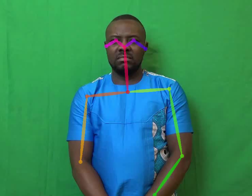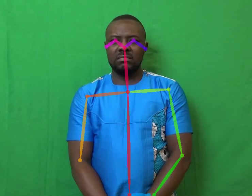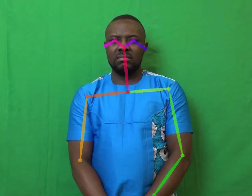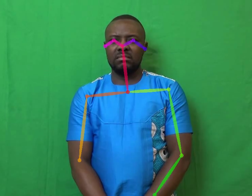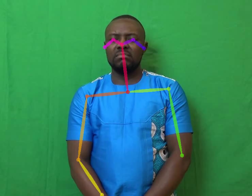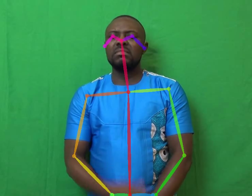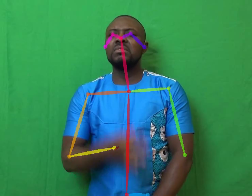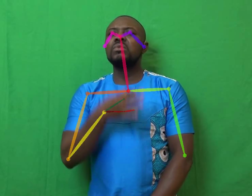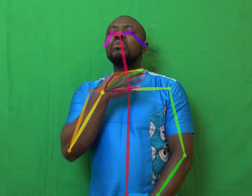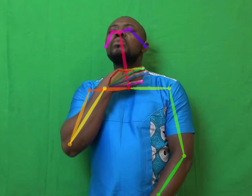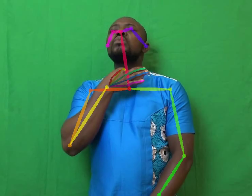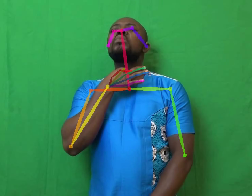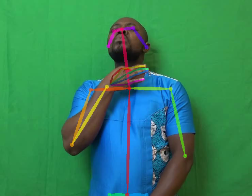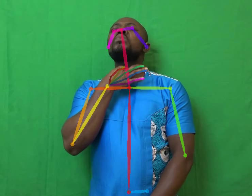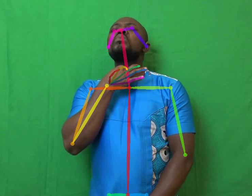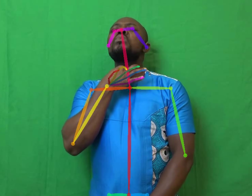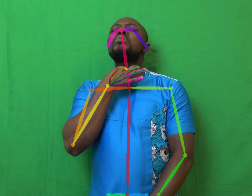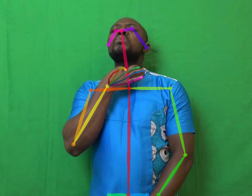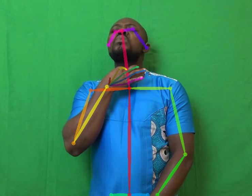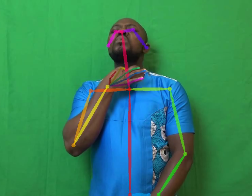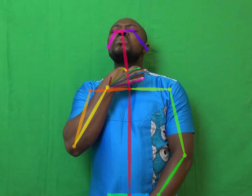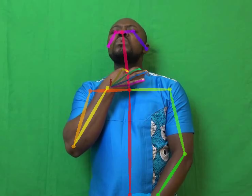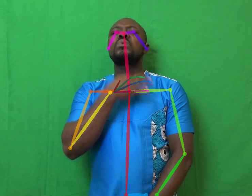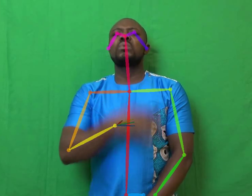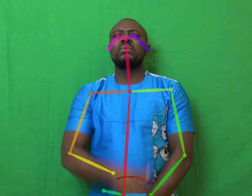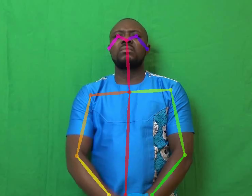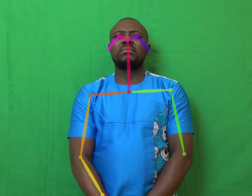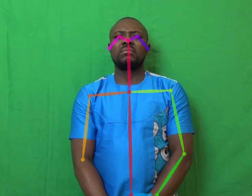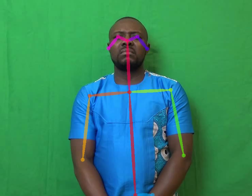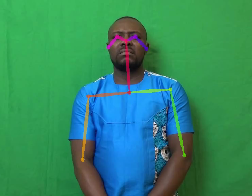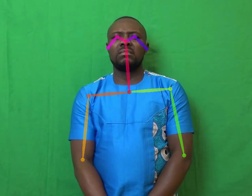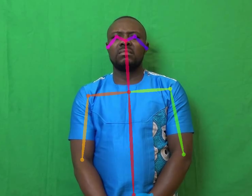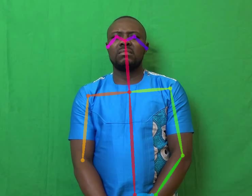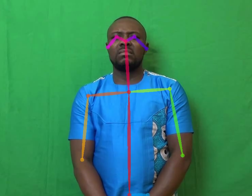curious